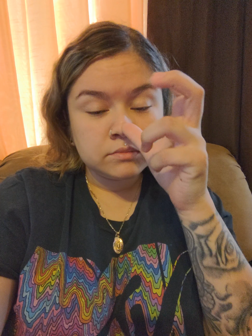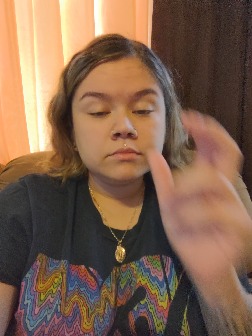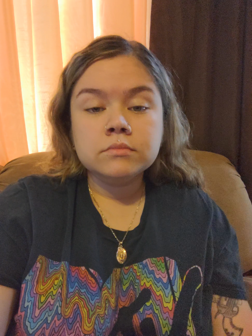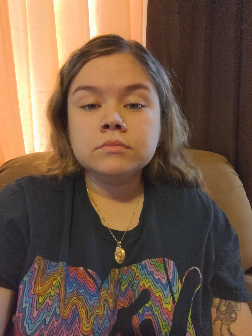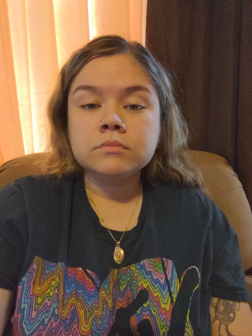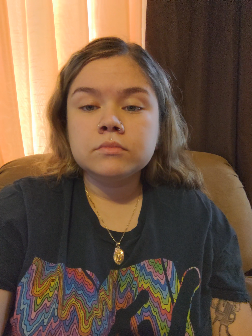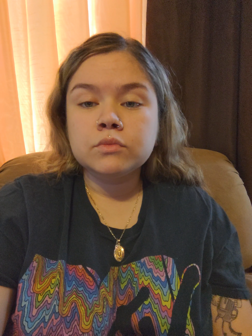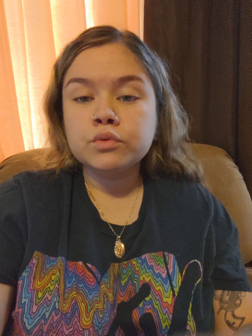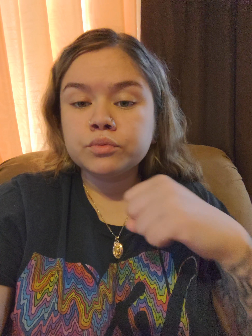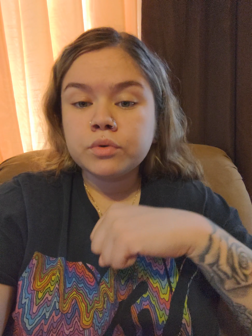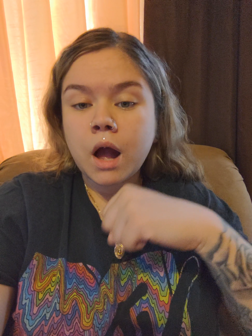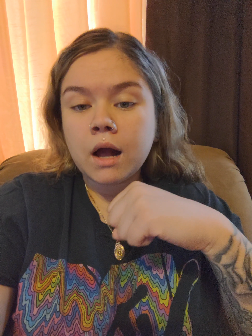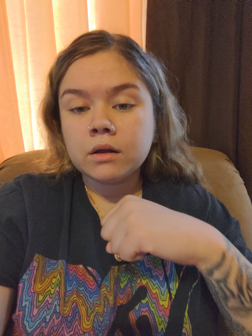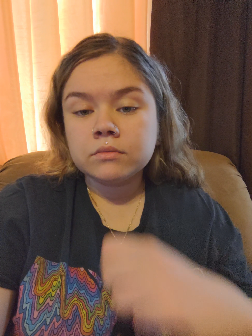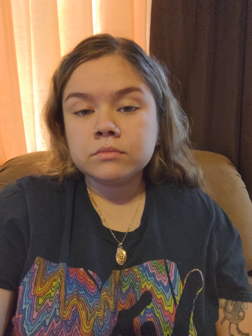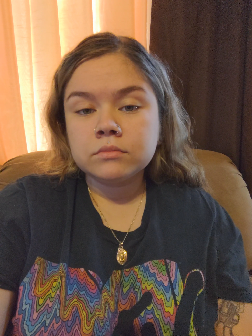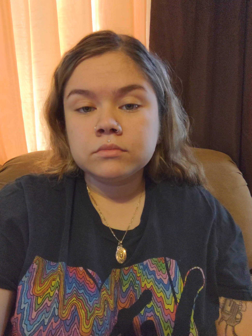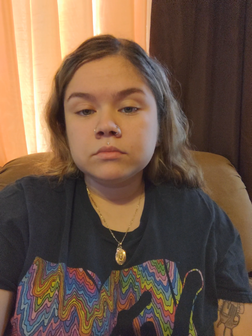rock